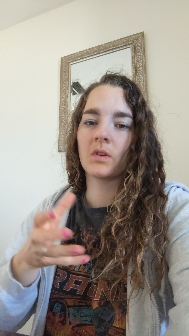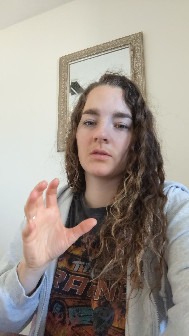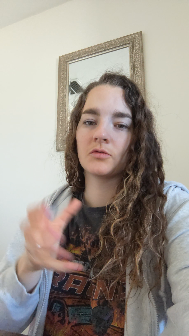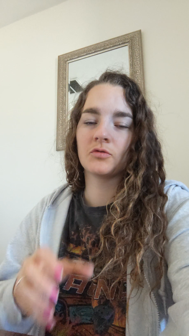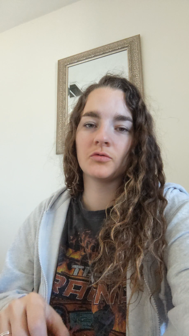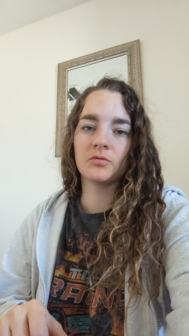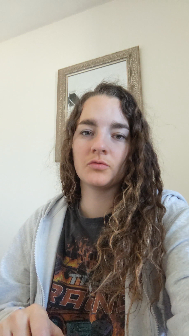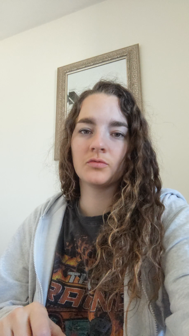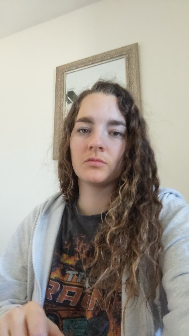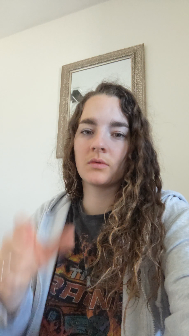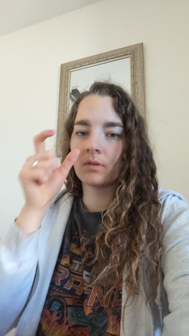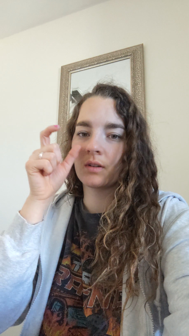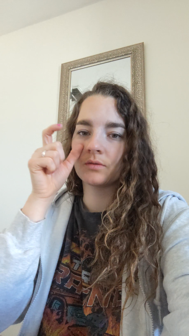glasses